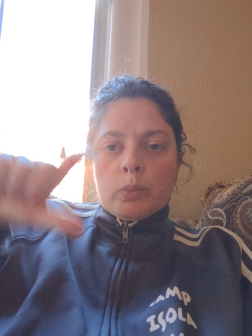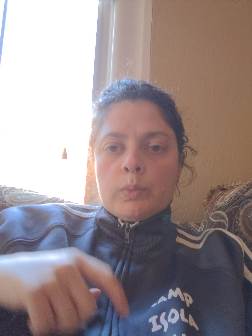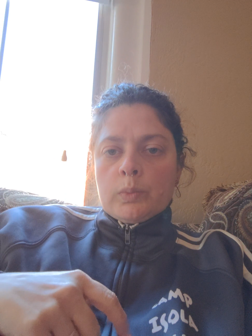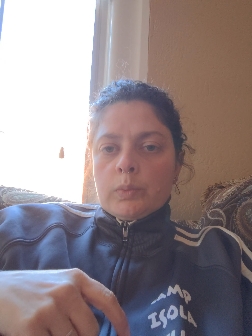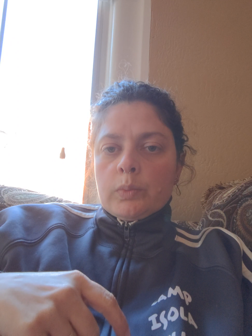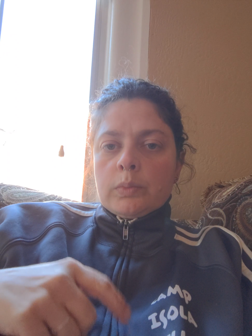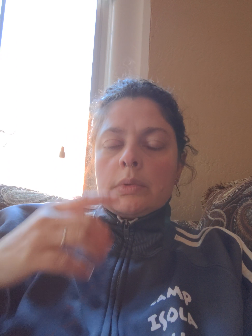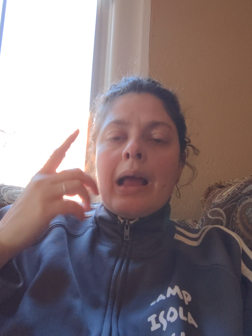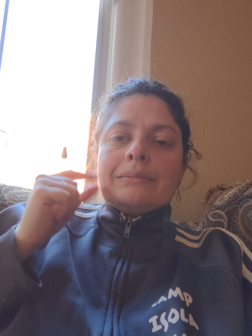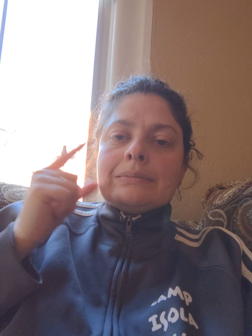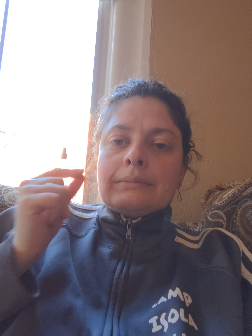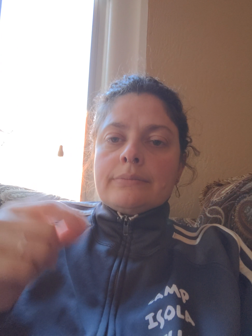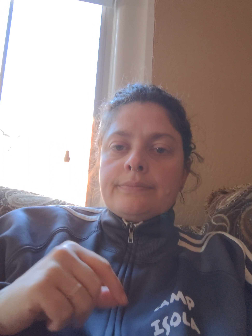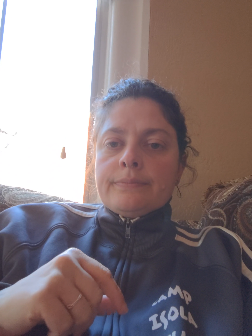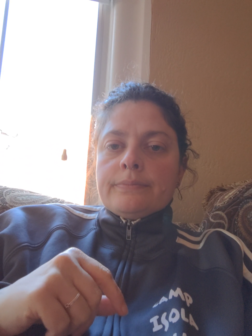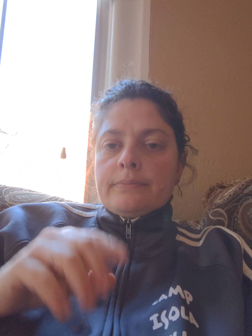cat